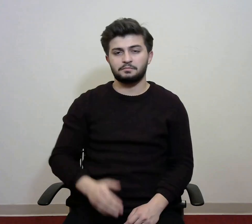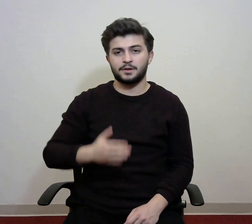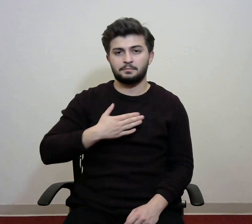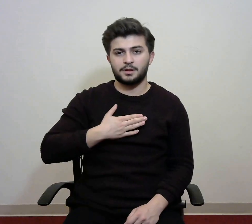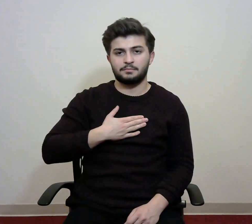mən